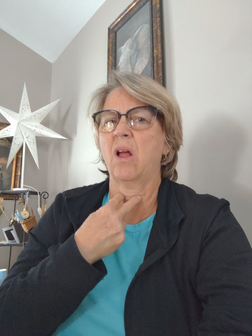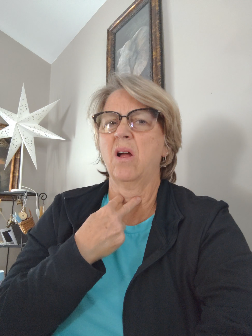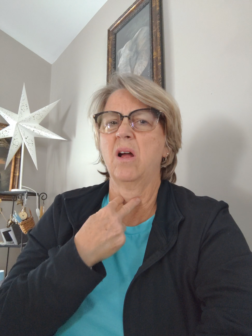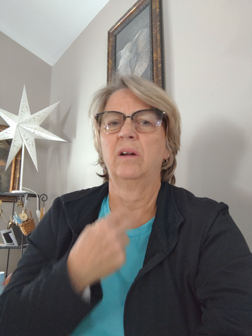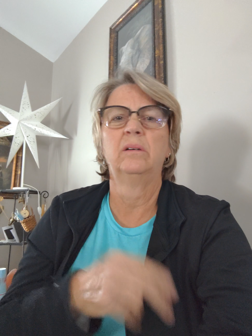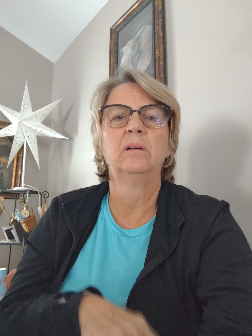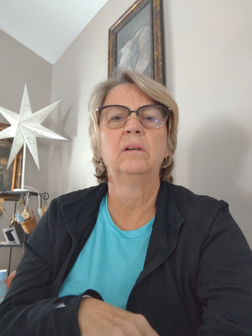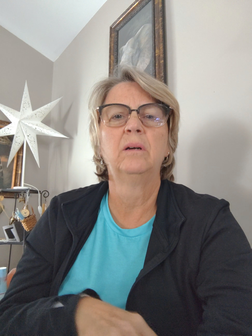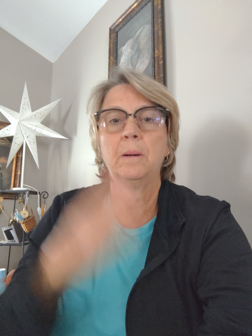stuck